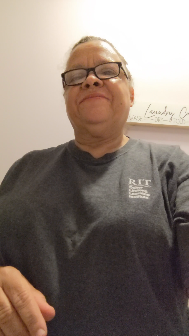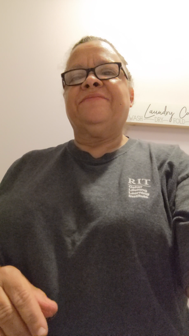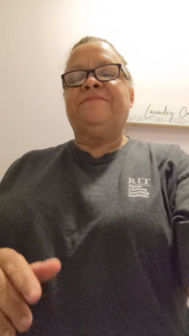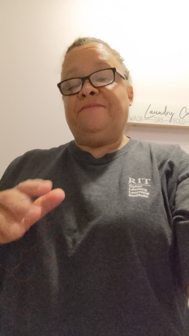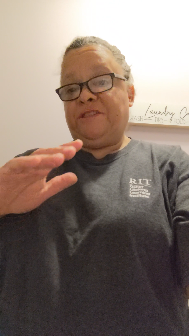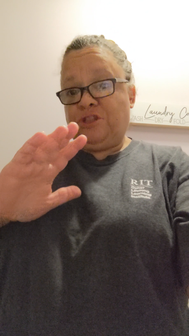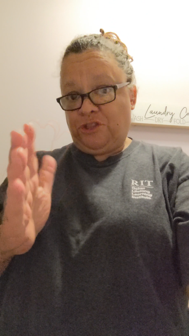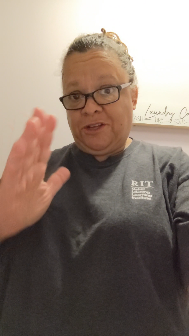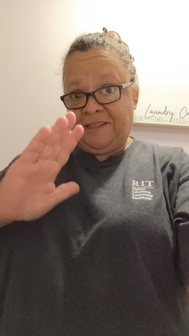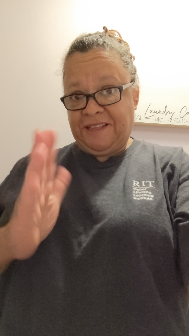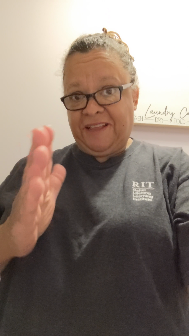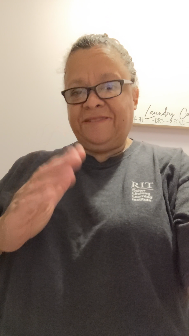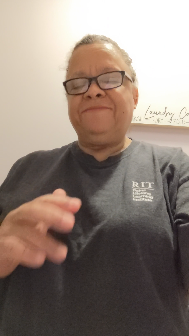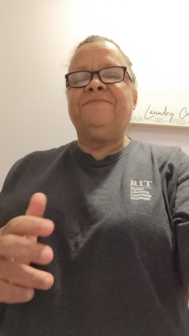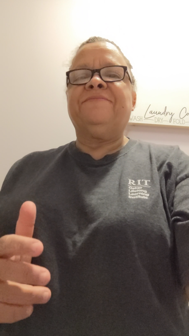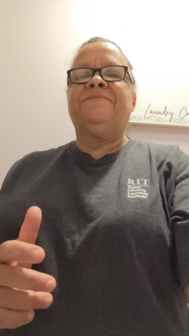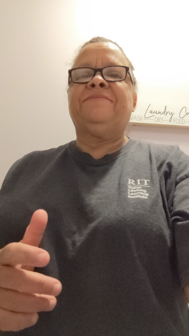cheese